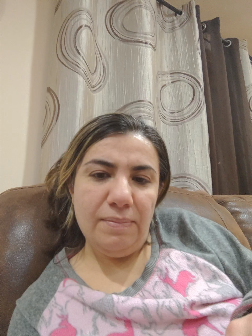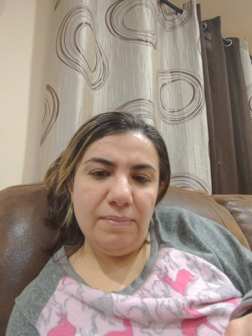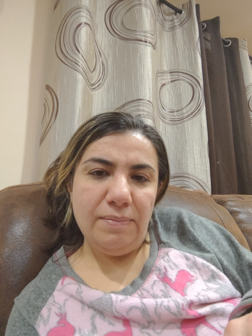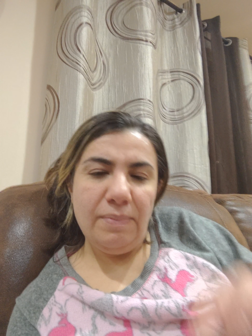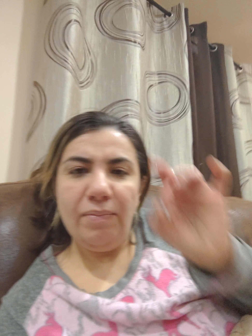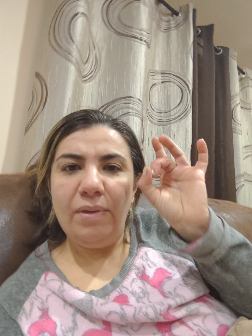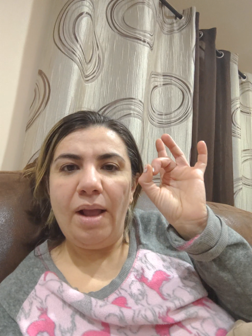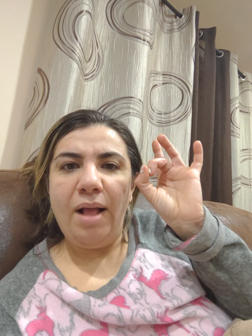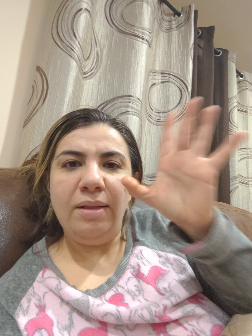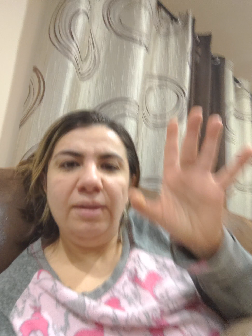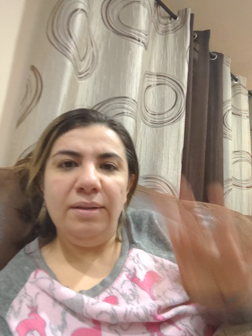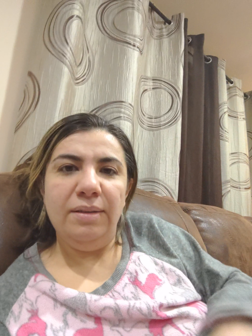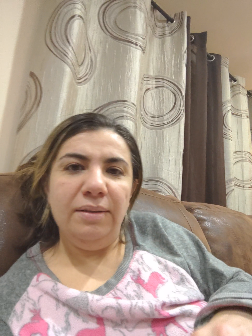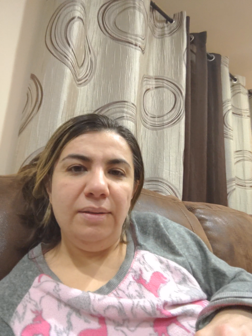hate